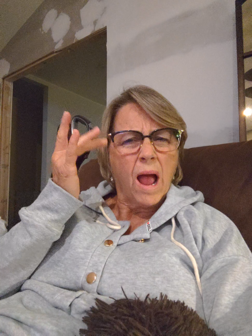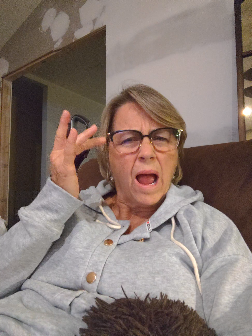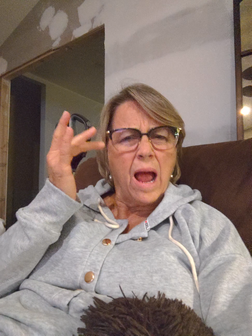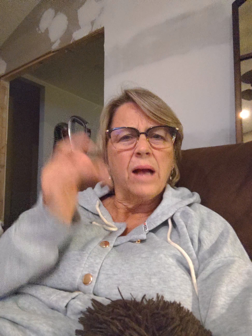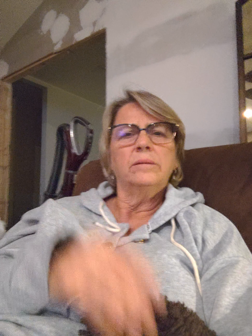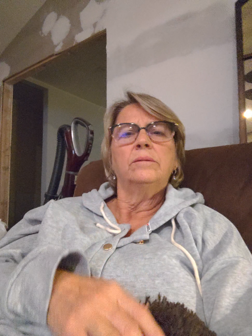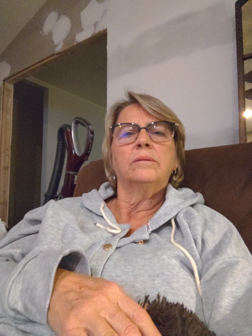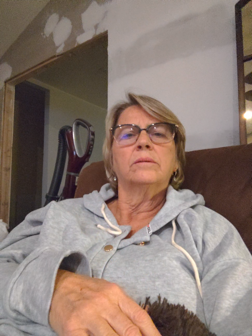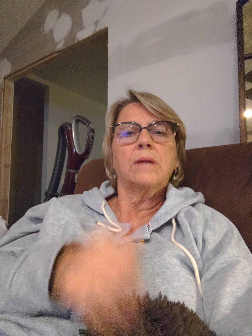why